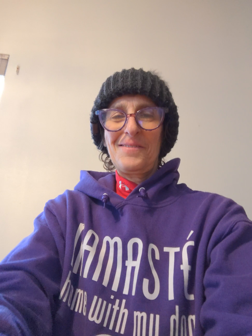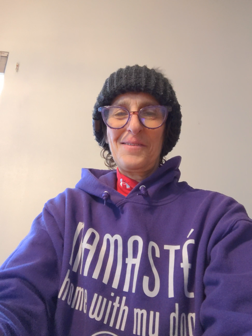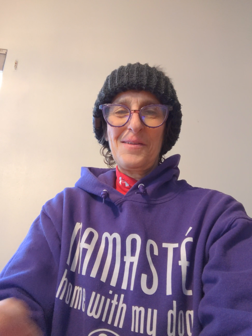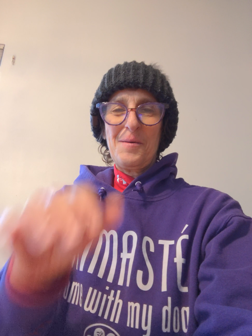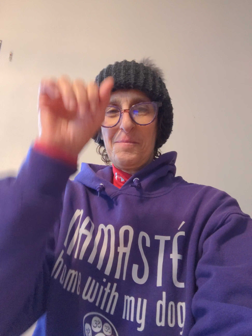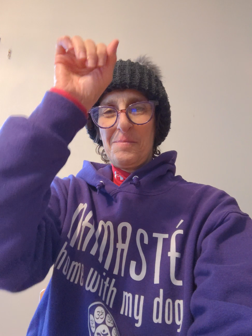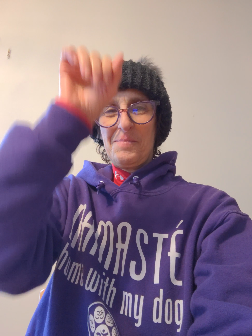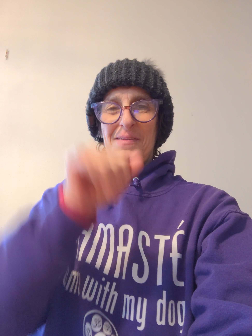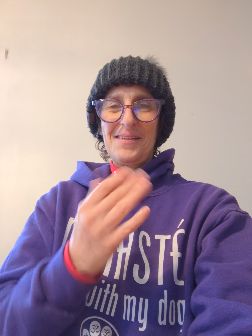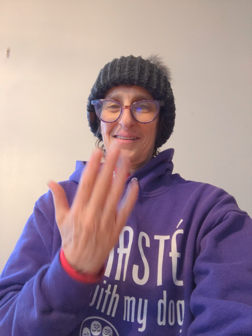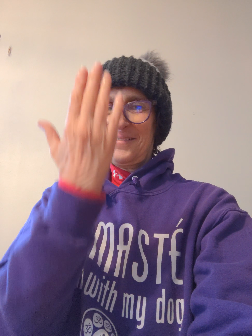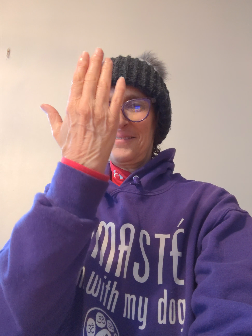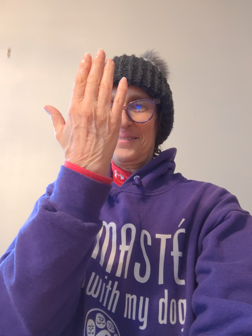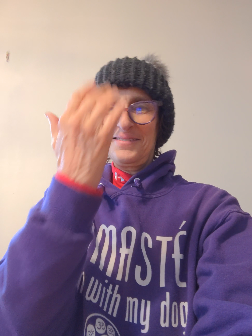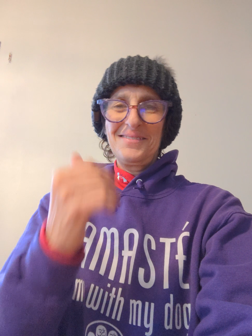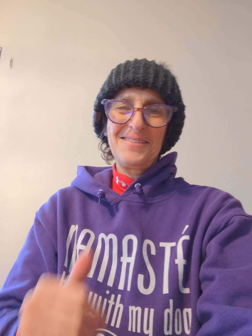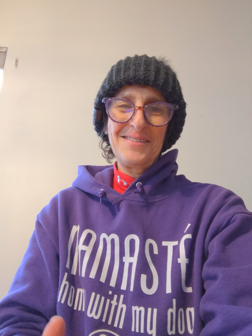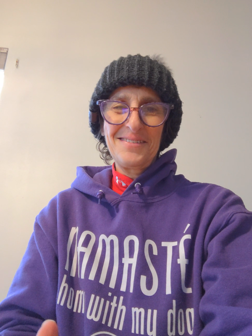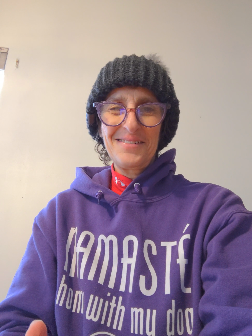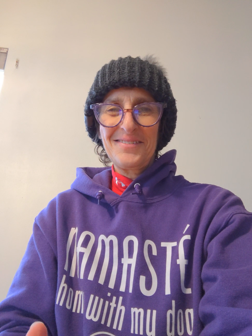mitten